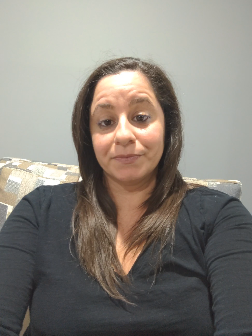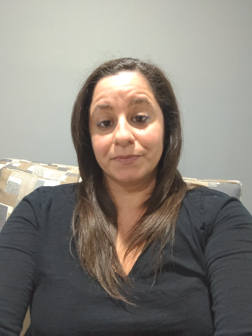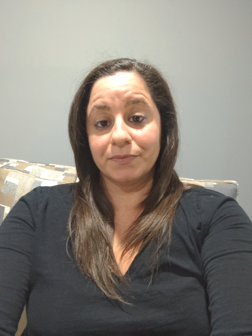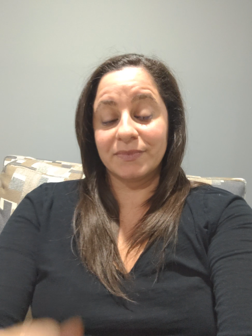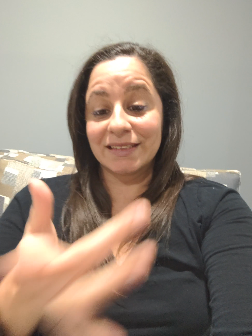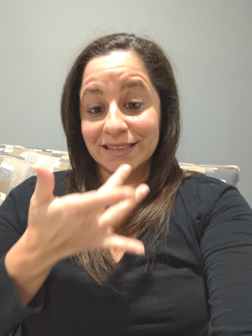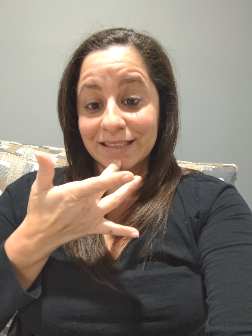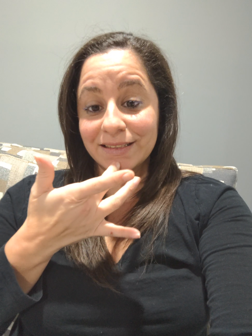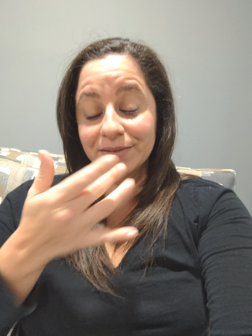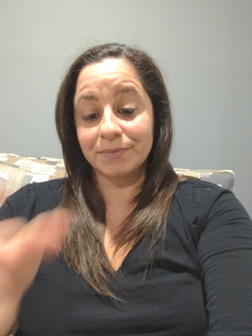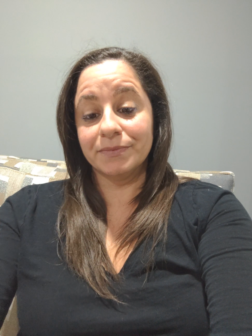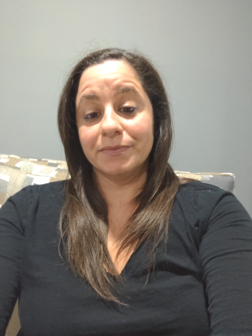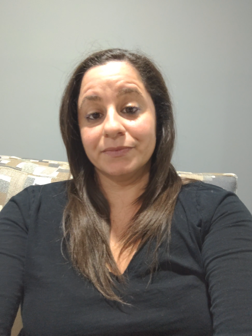taste